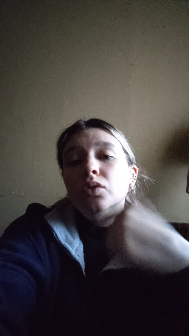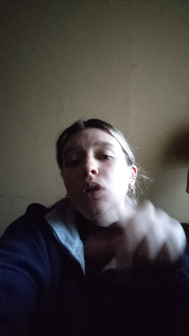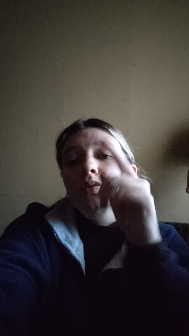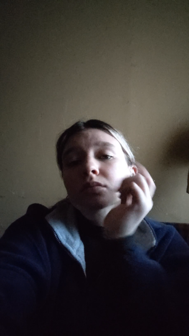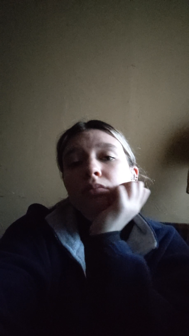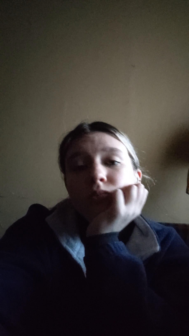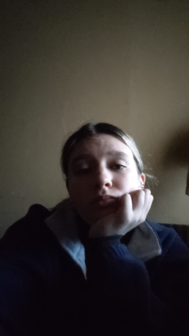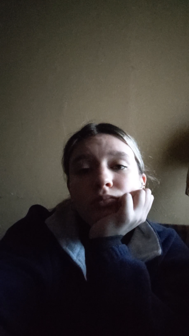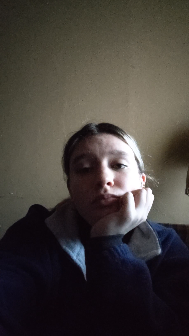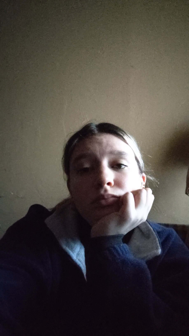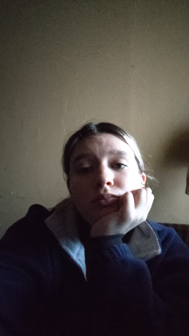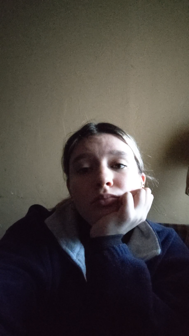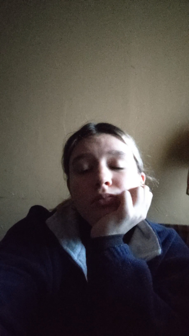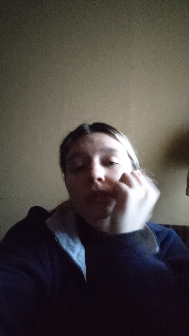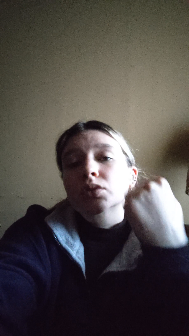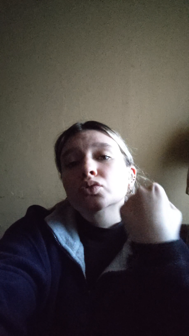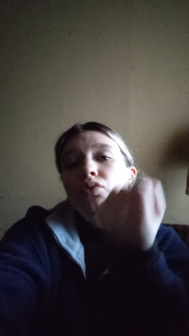drive